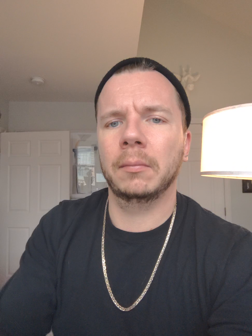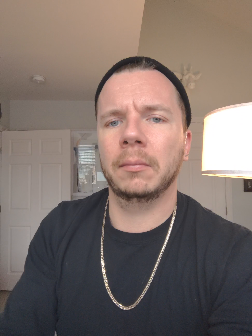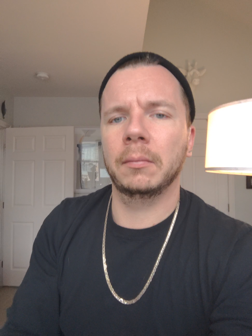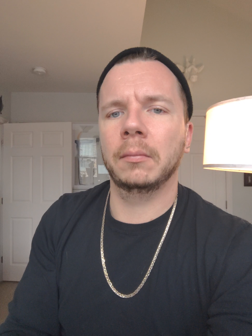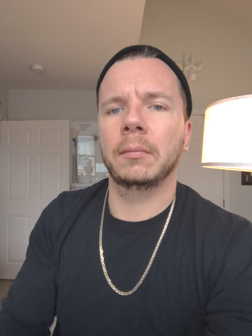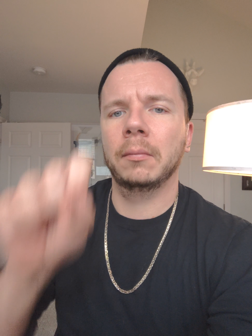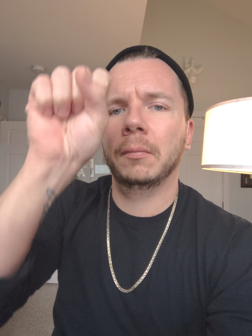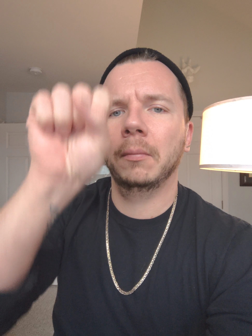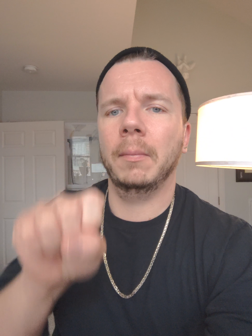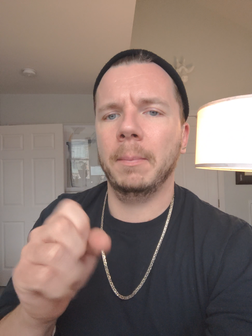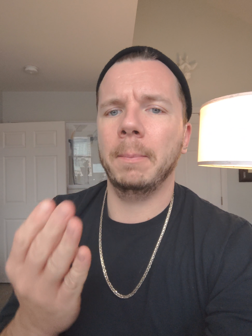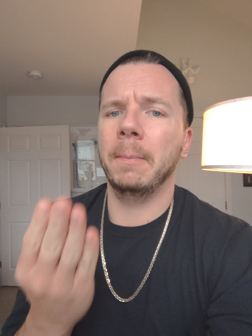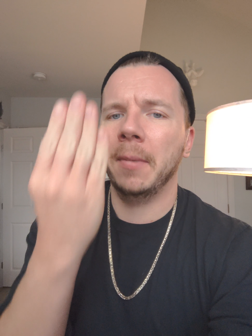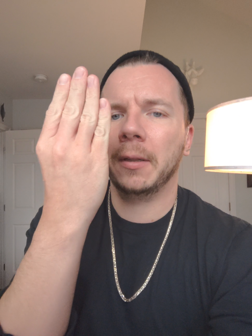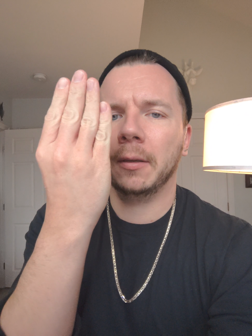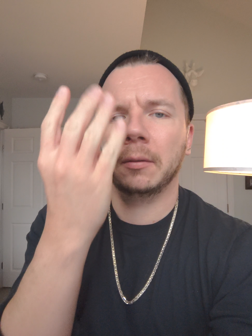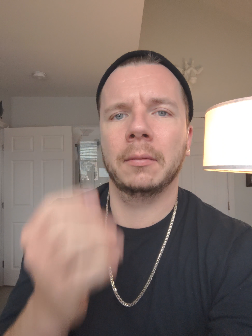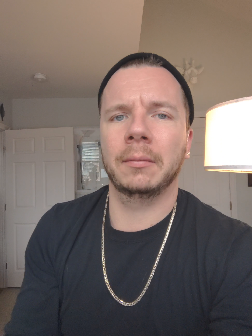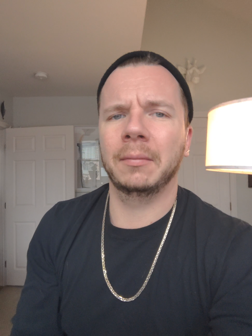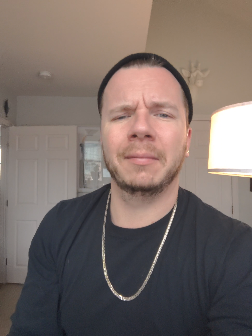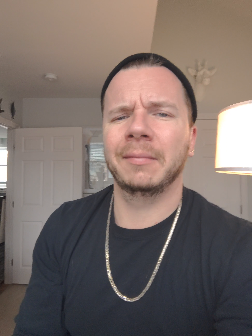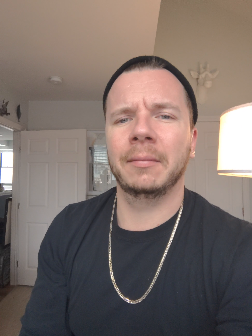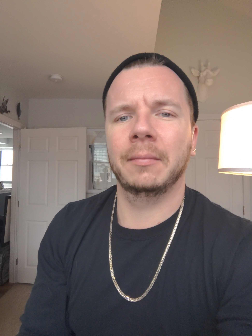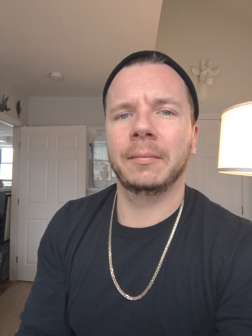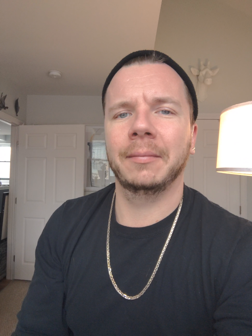mitten